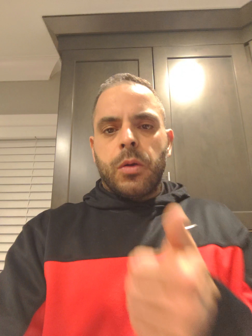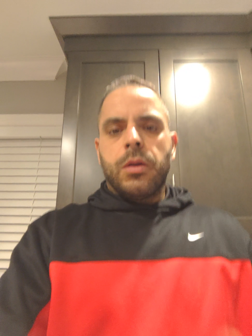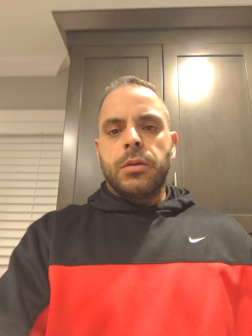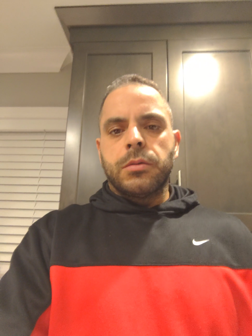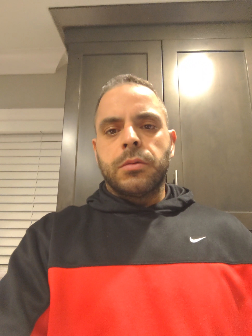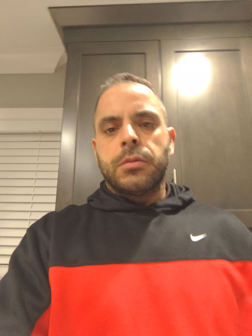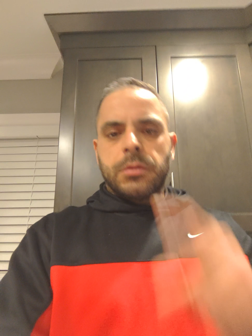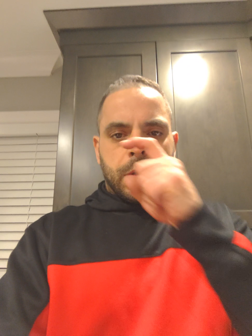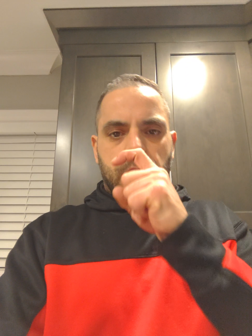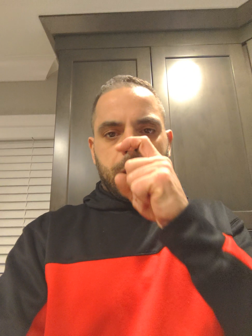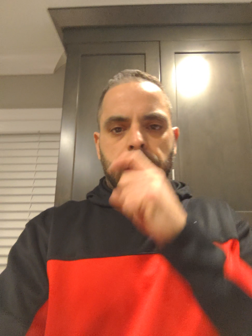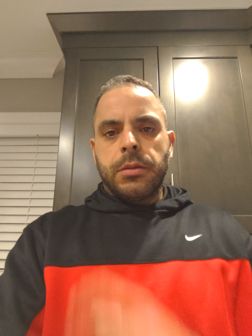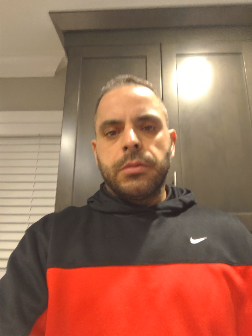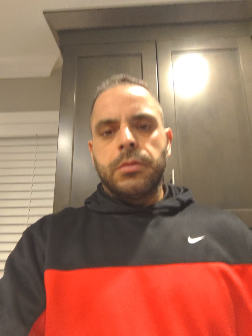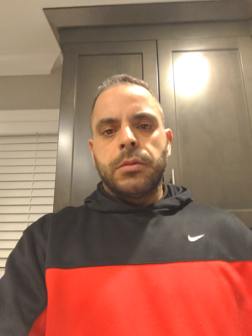doll